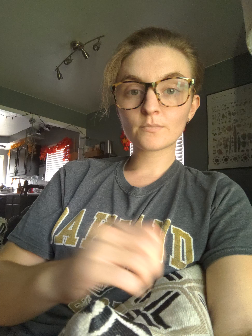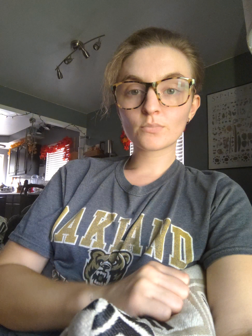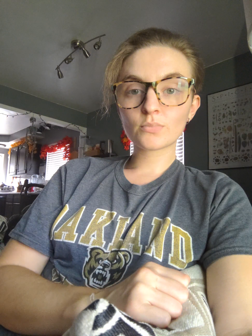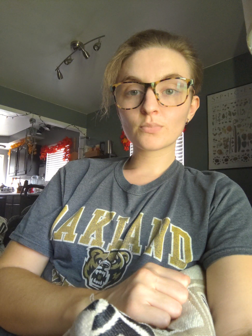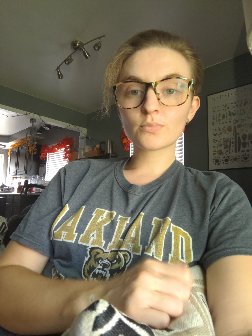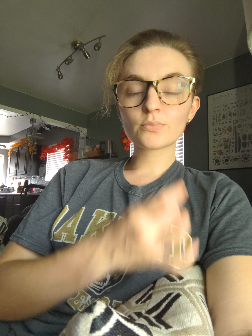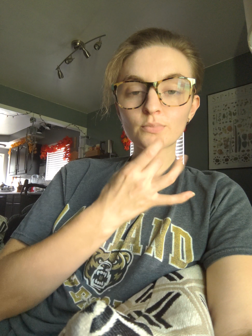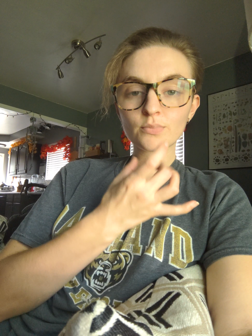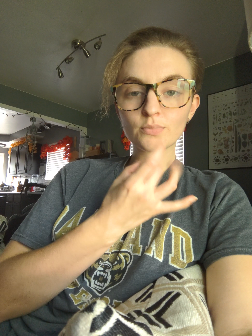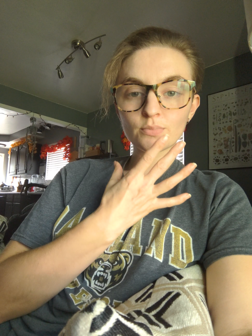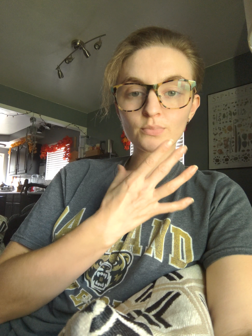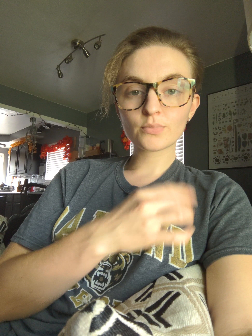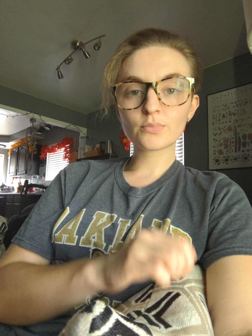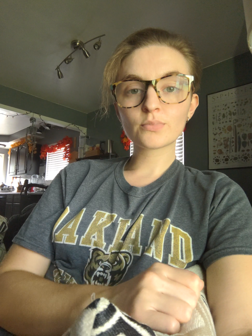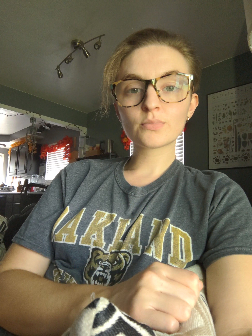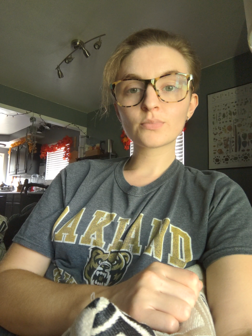light bulb